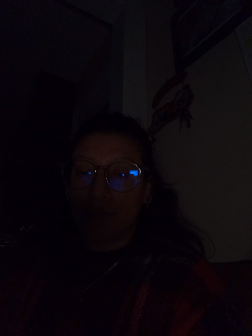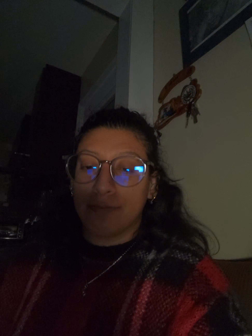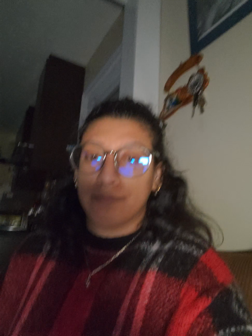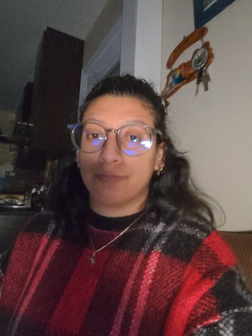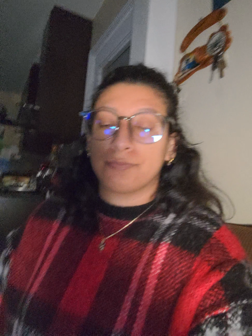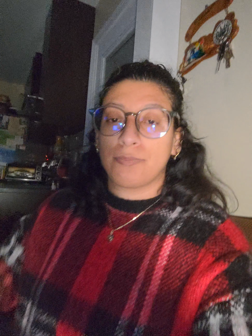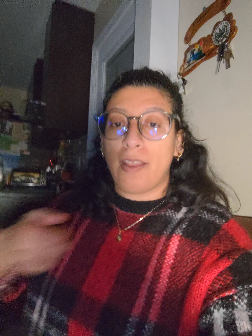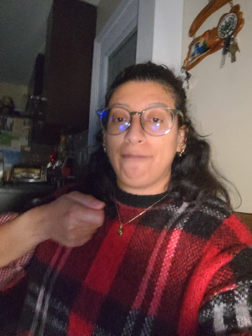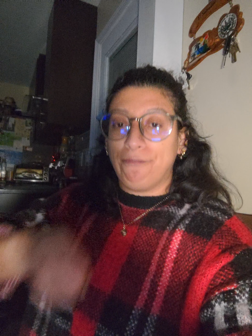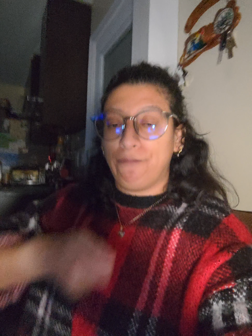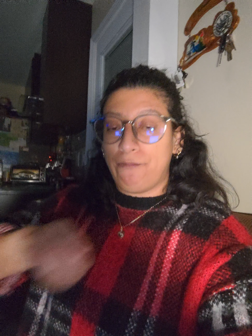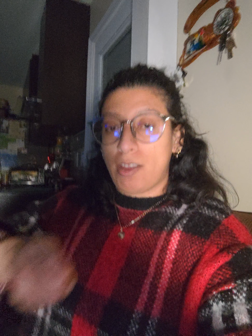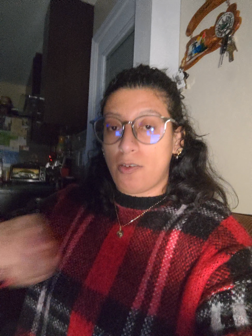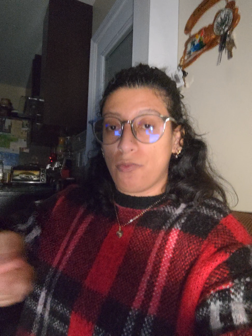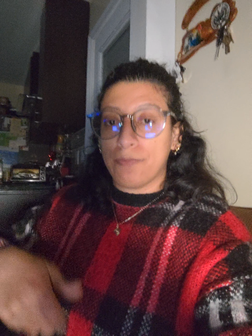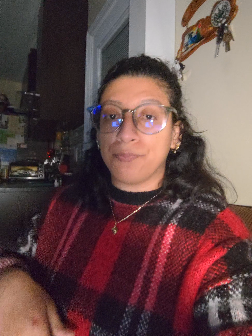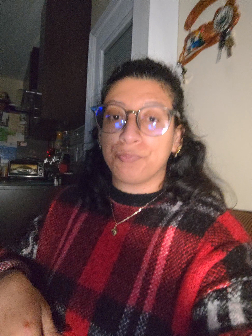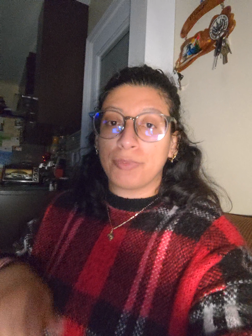vacuum